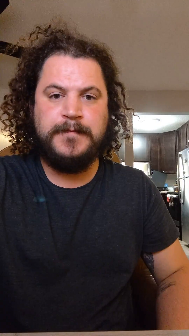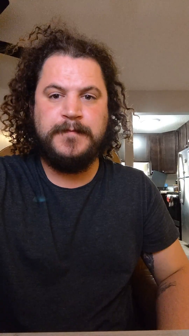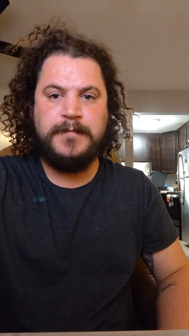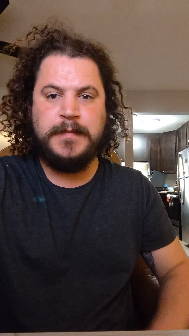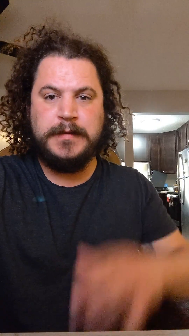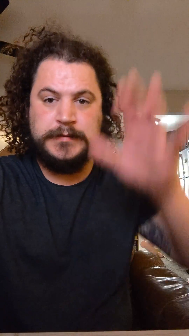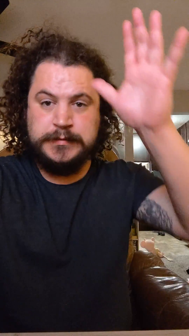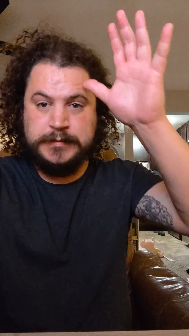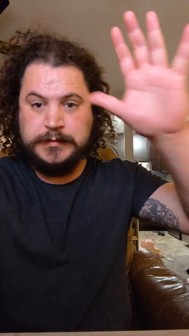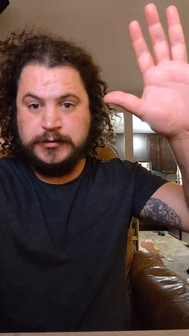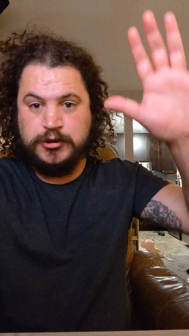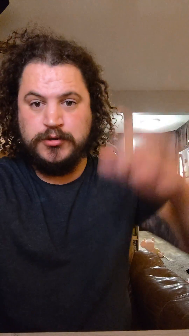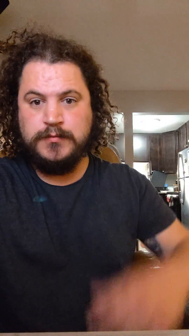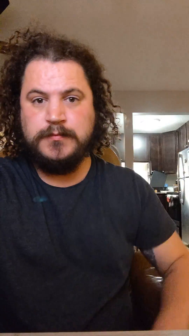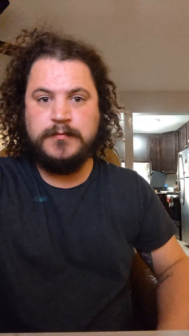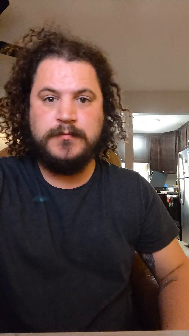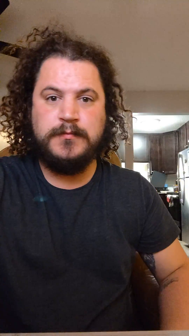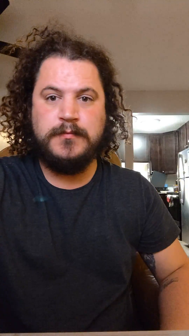deer